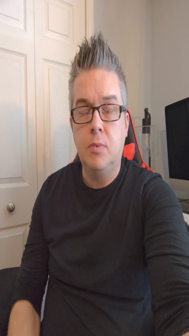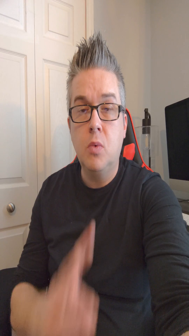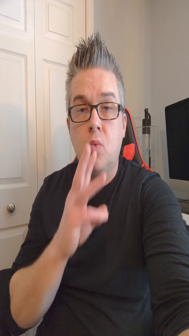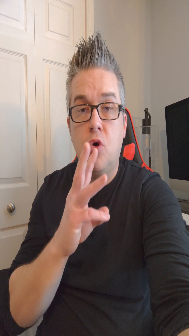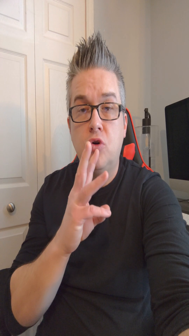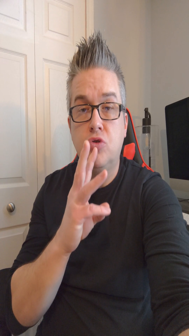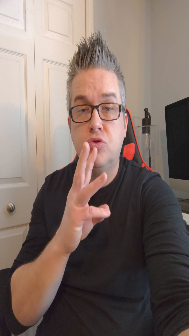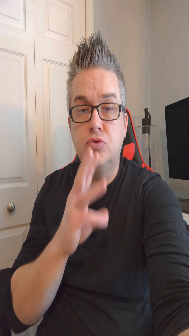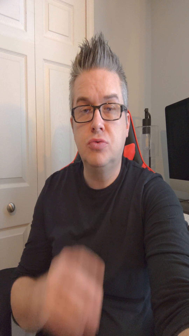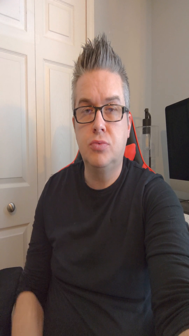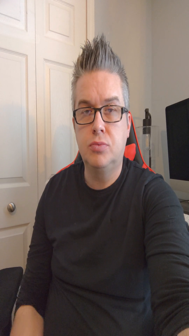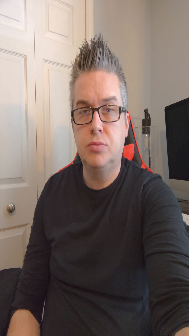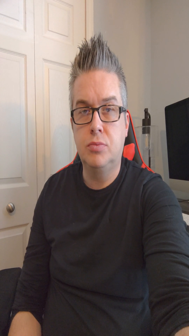water